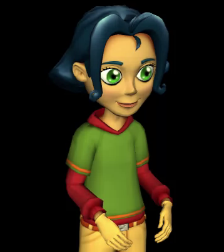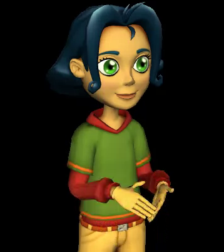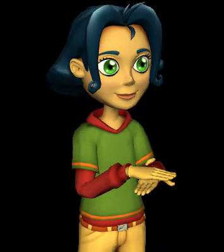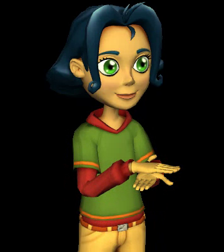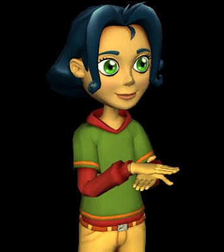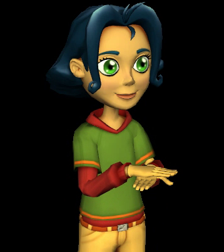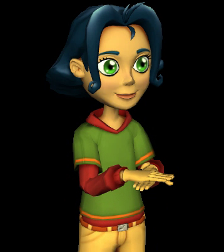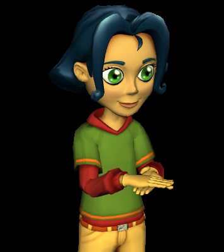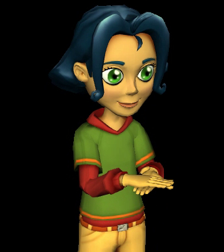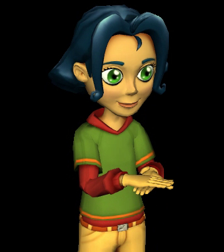ناعم